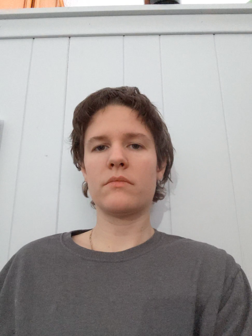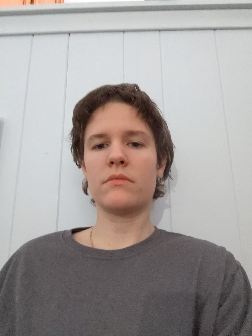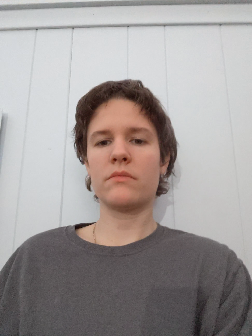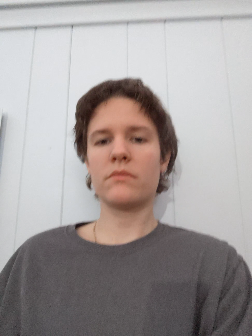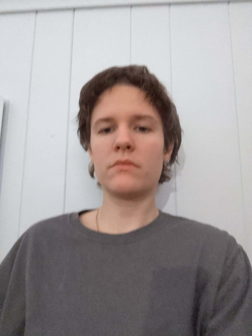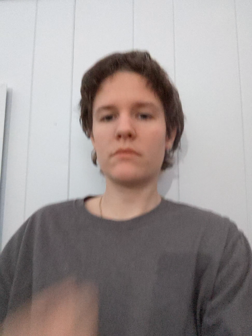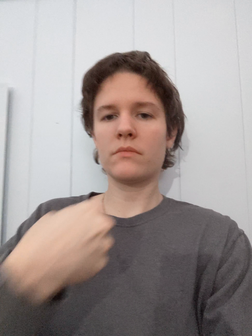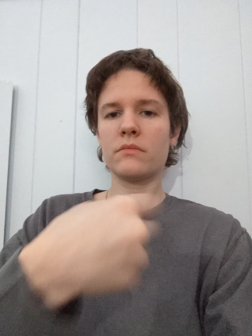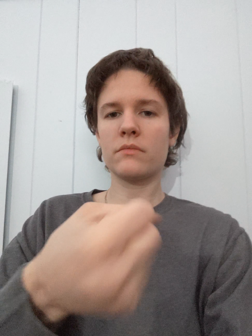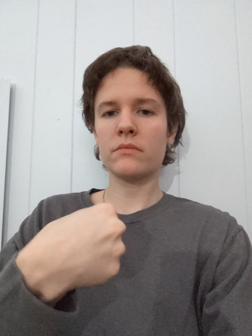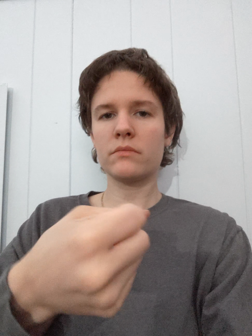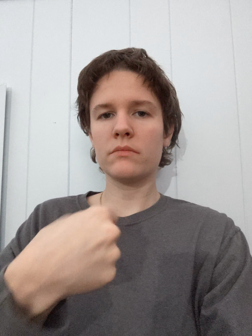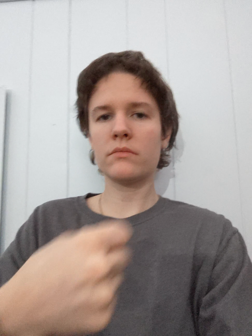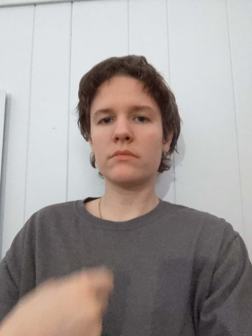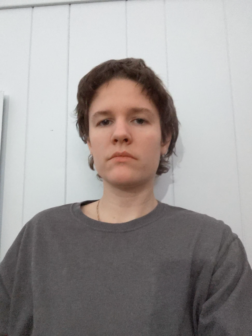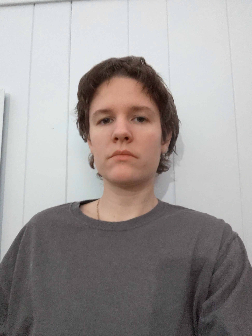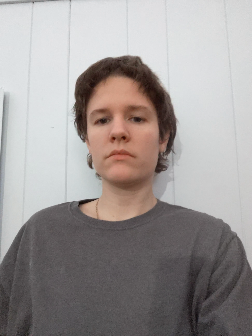make